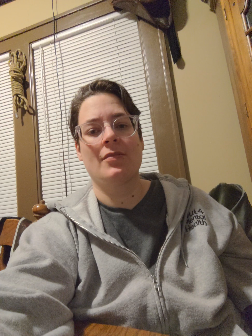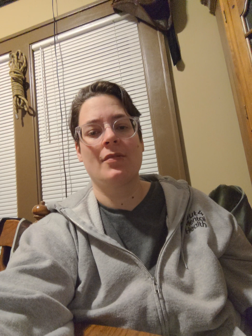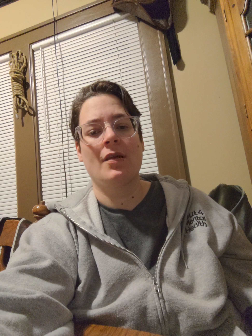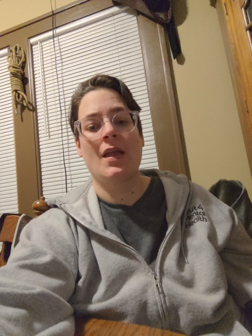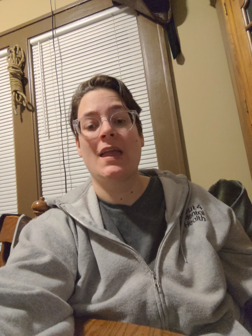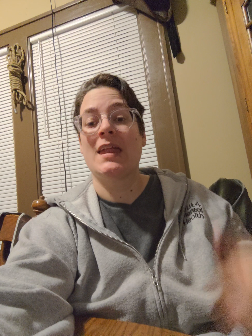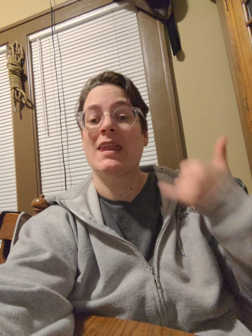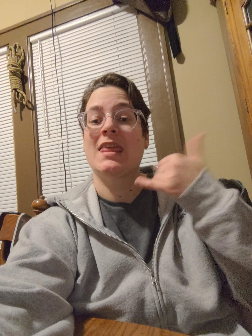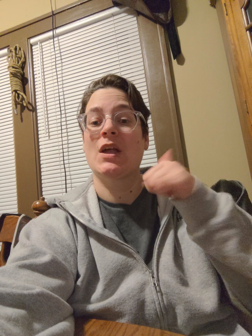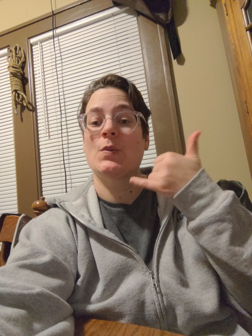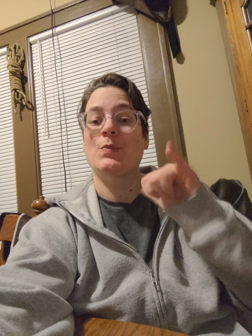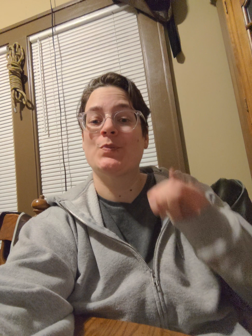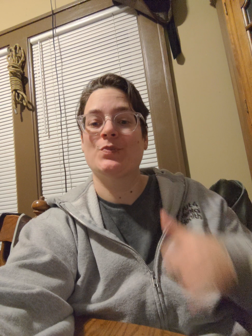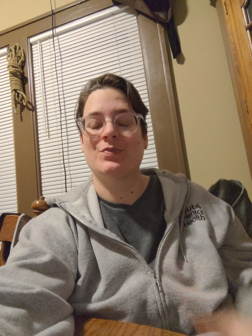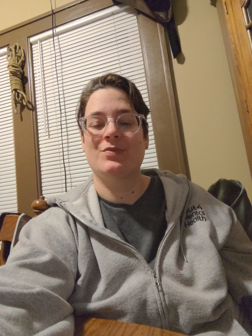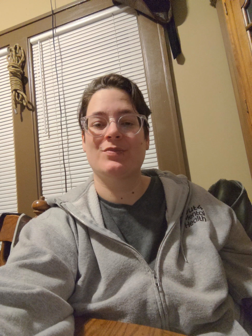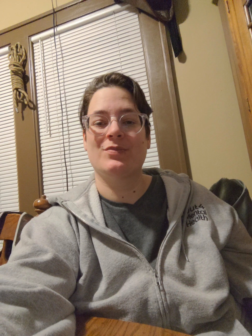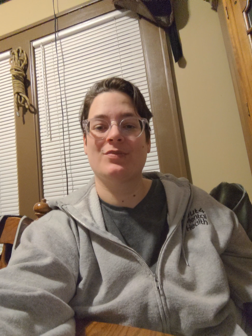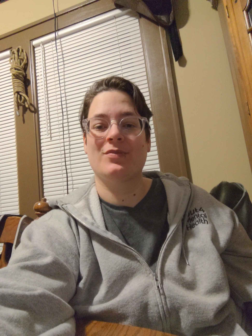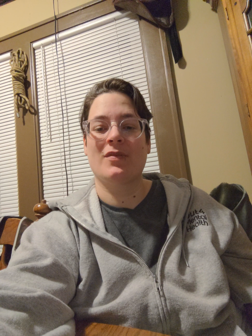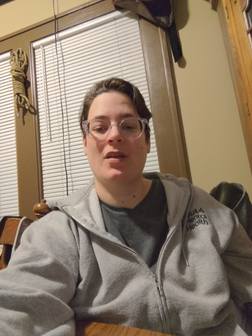yellow